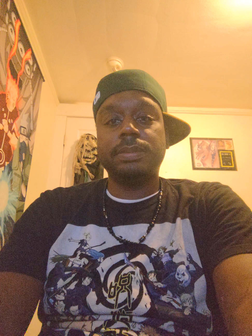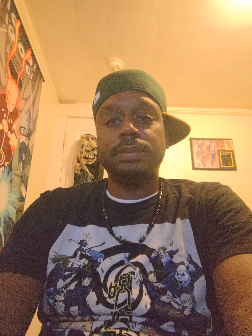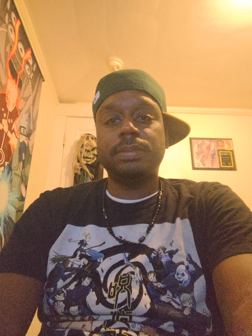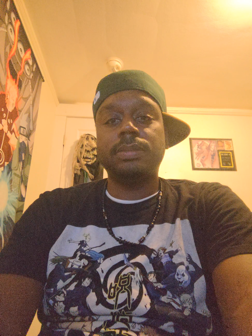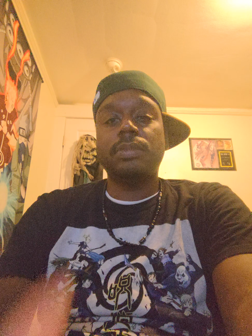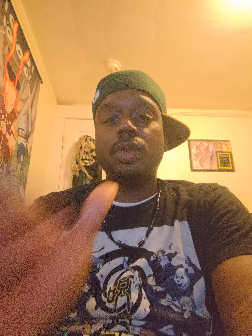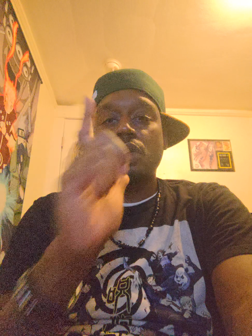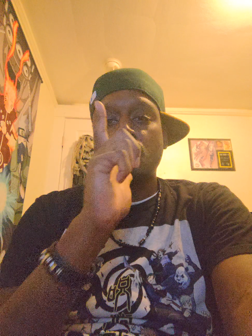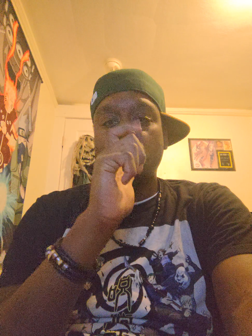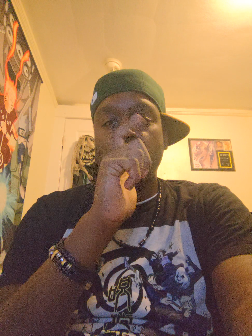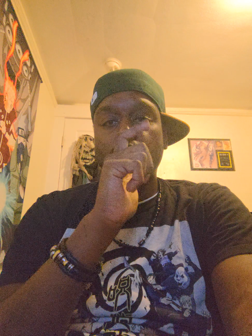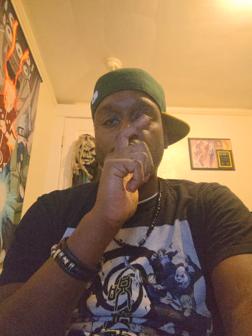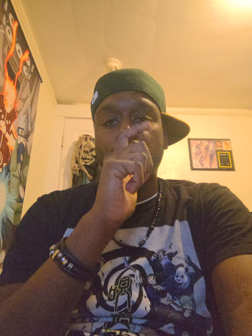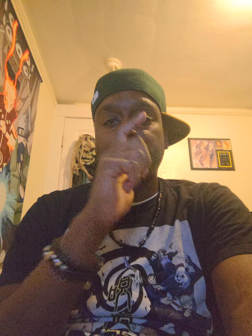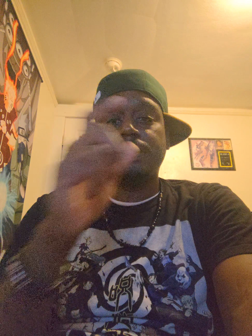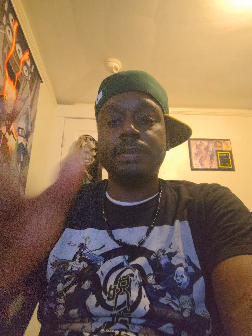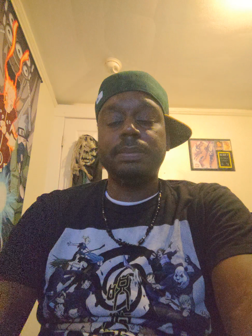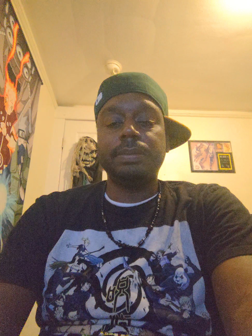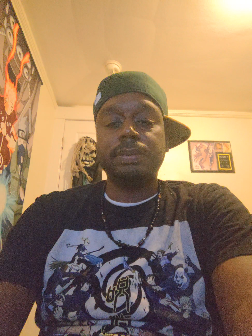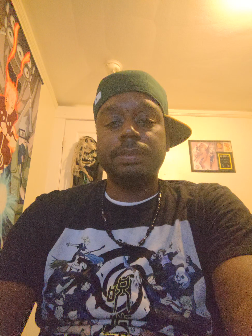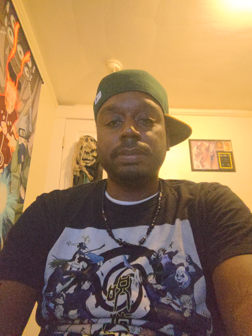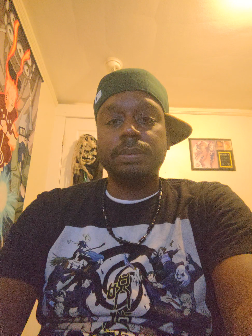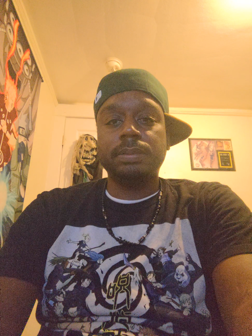who